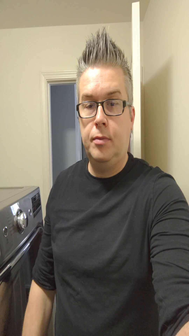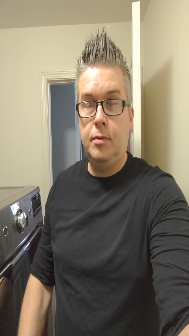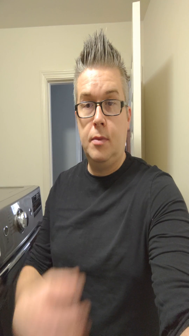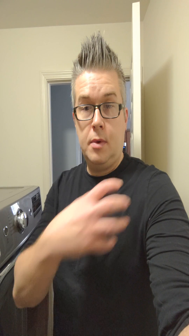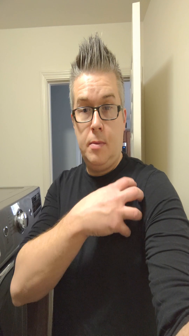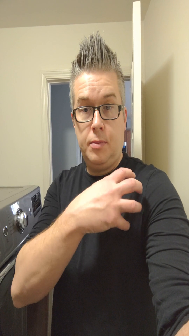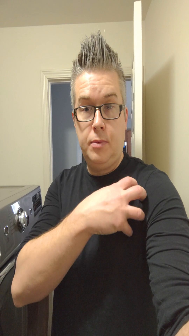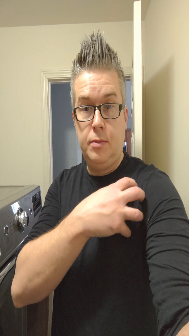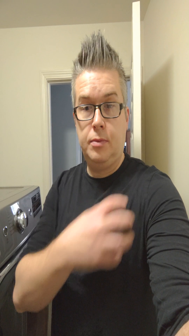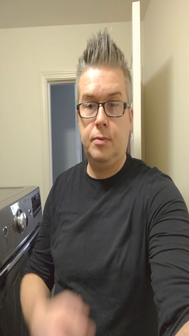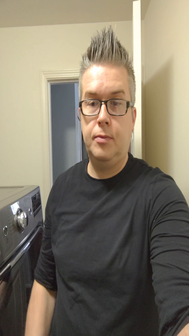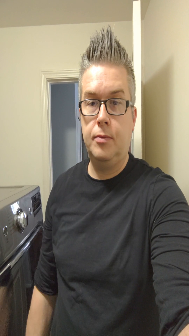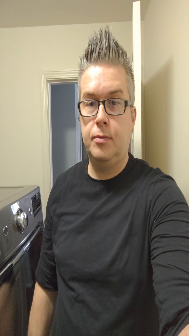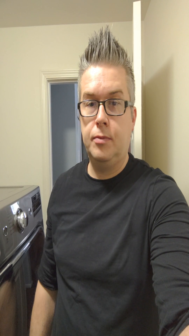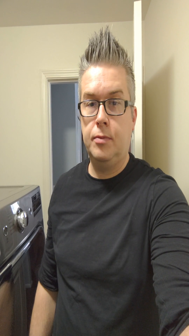police